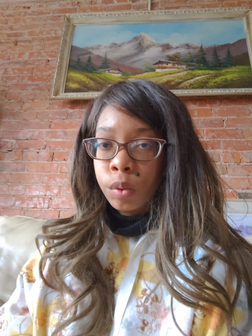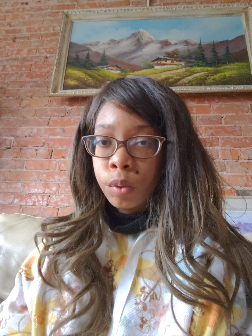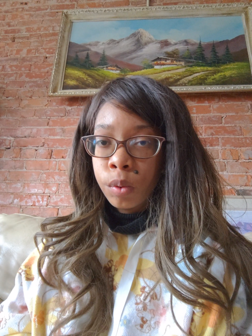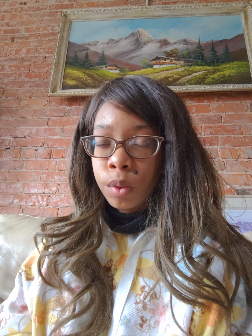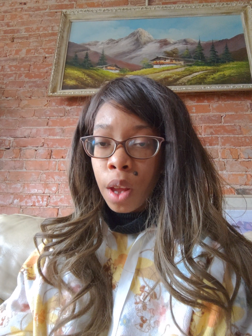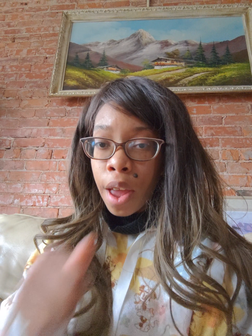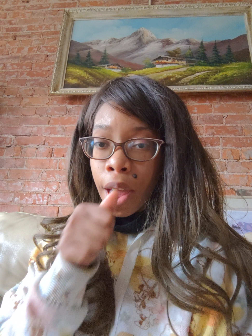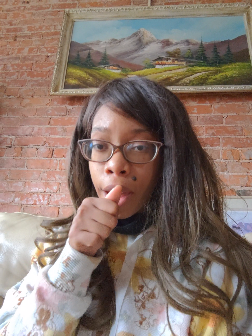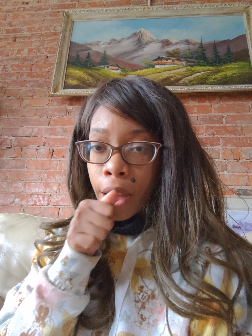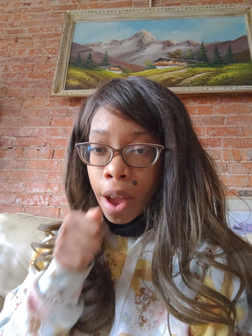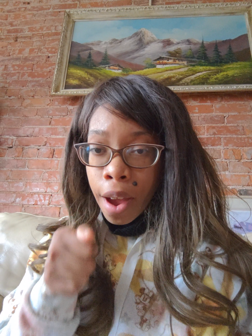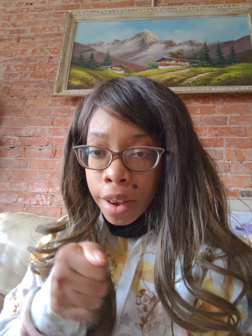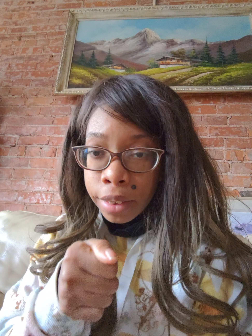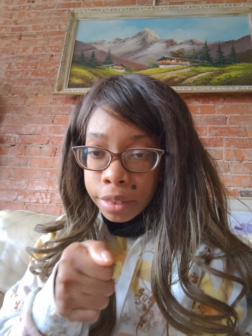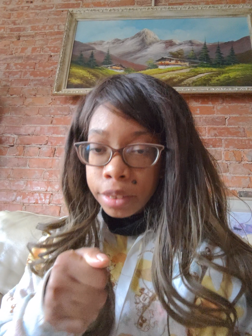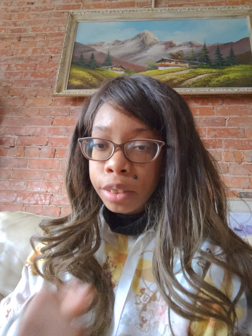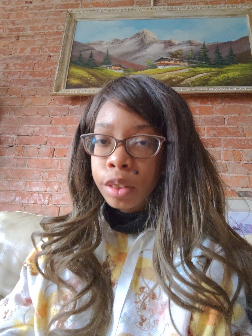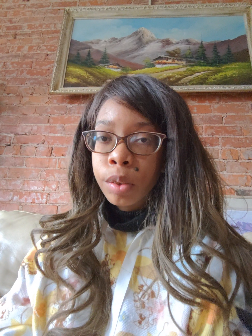hide